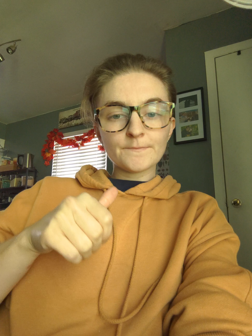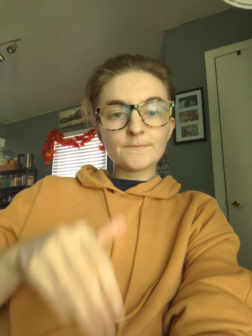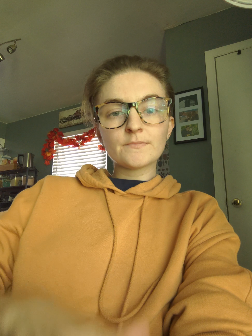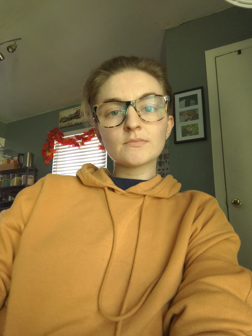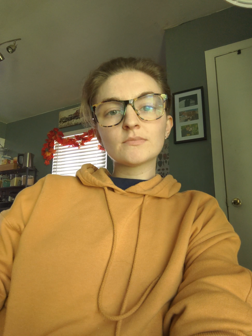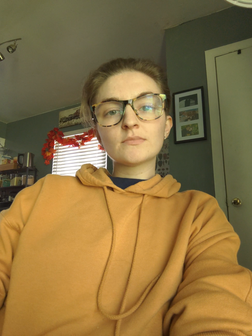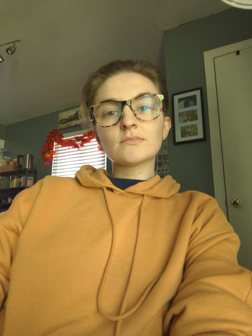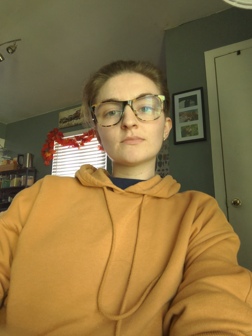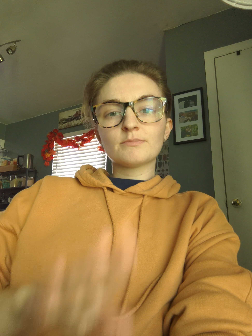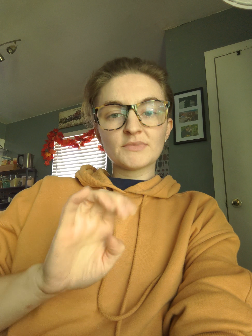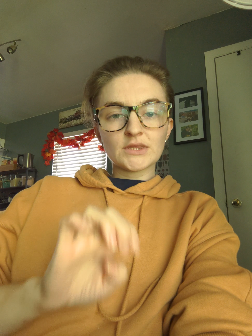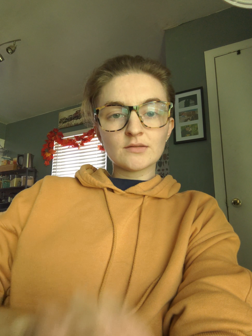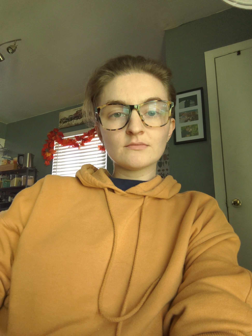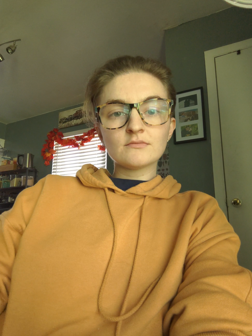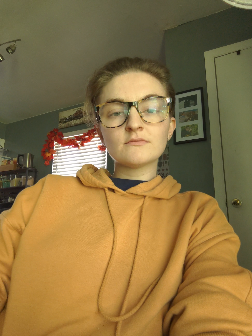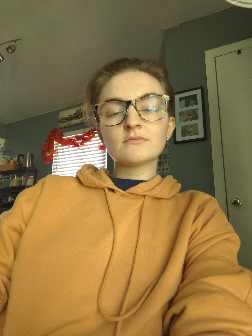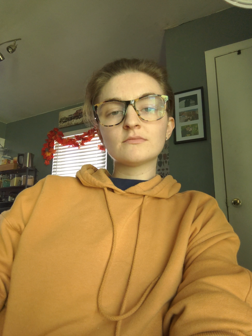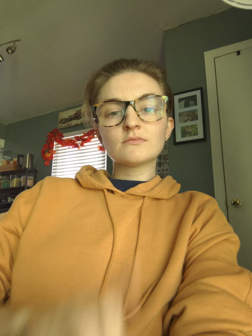be